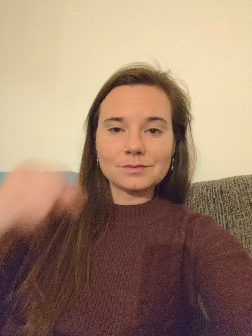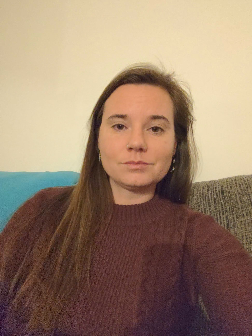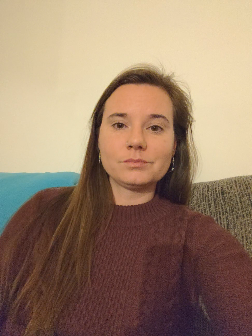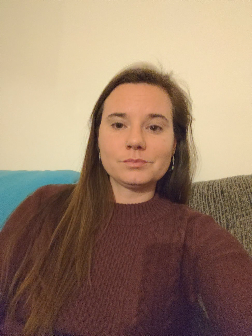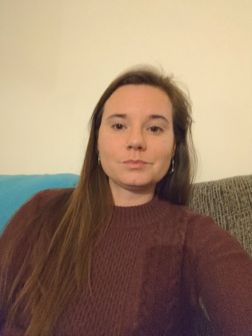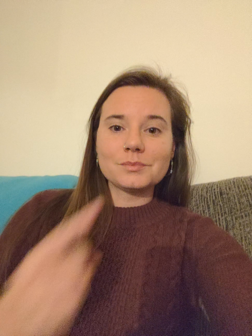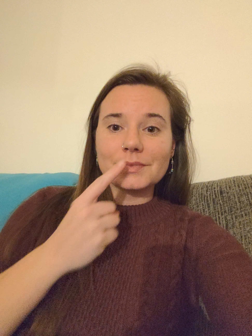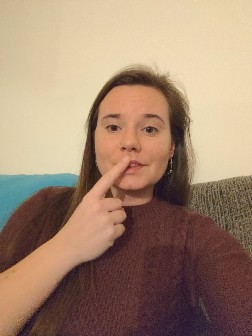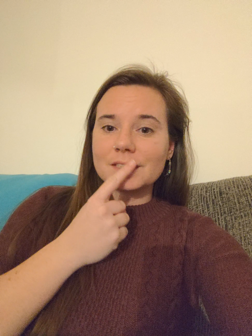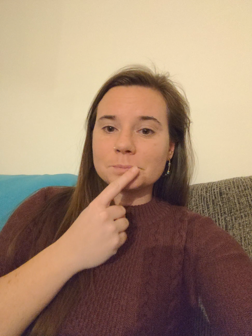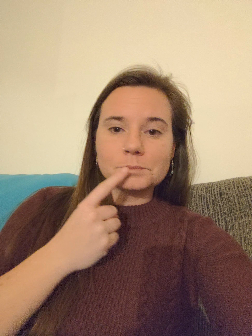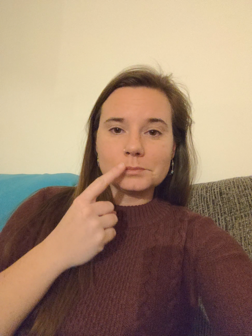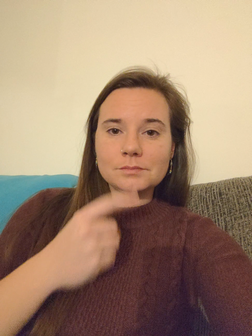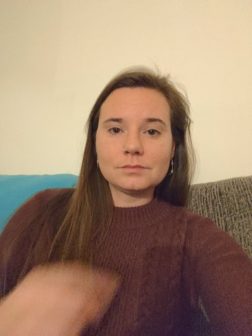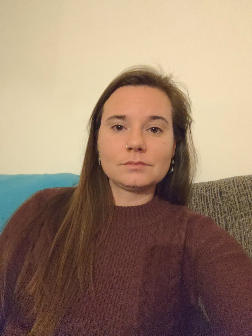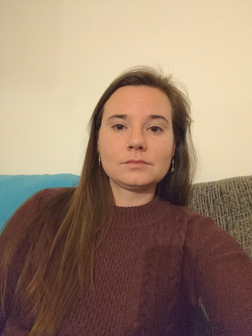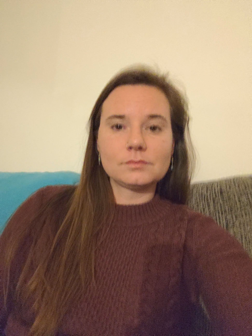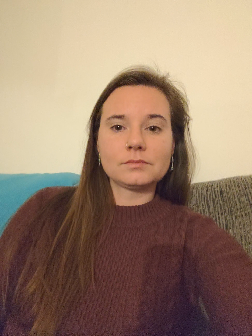lips